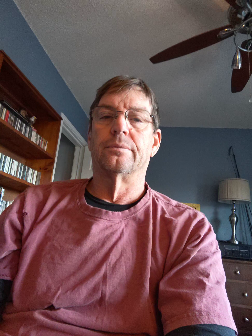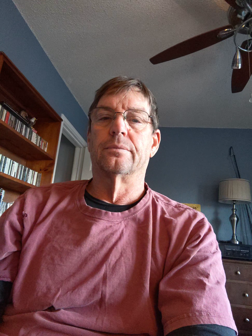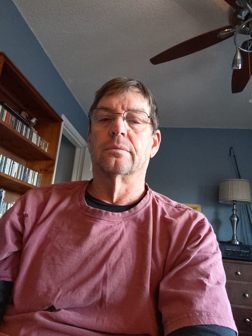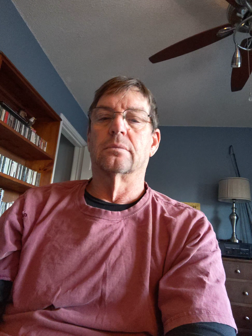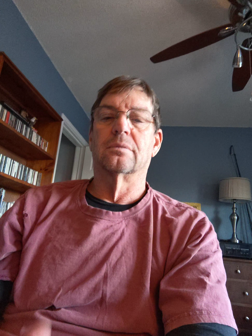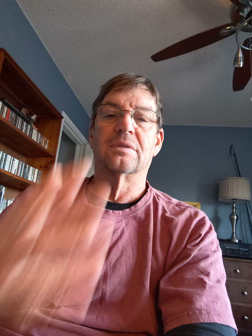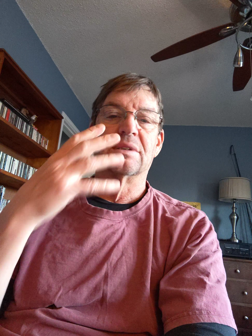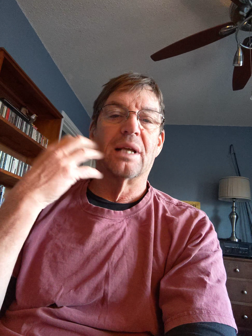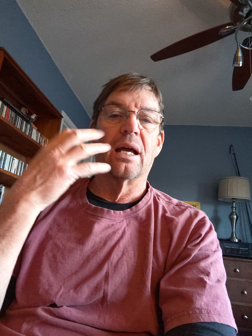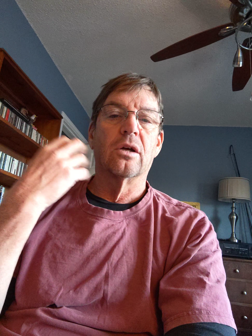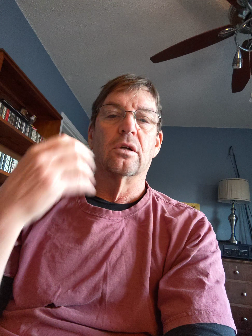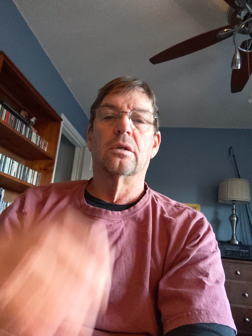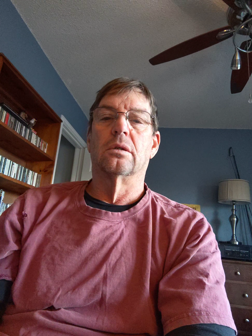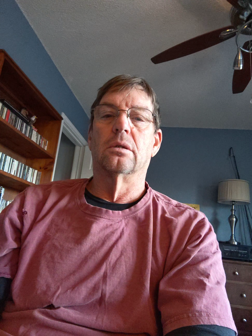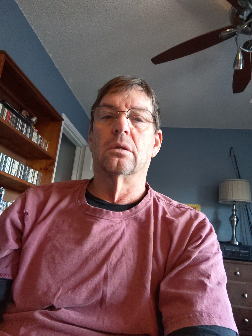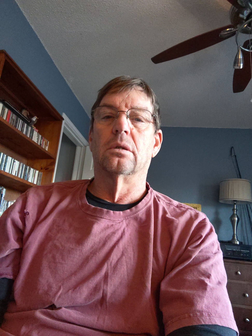tiger